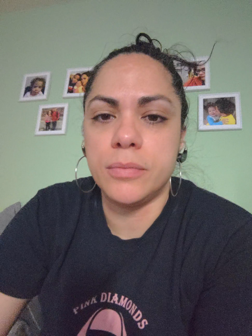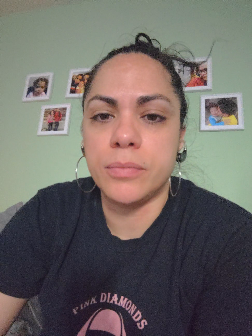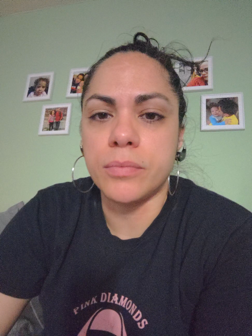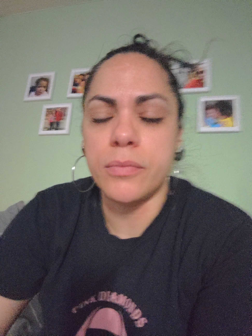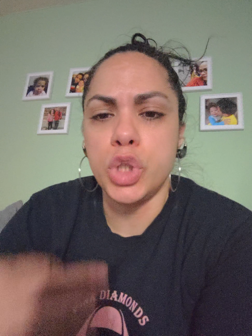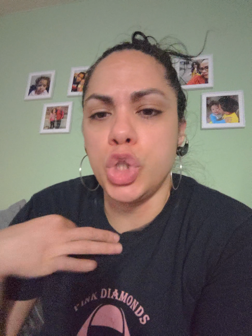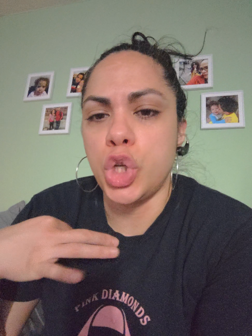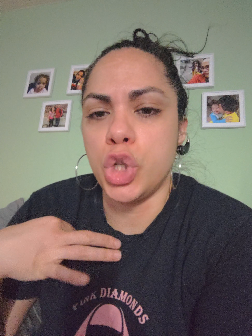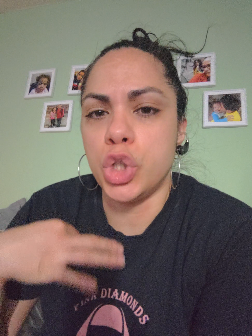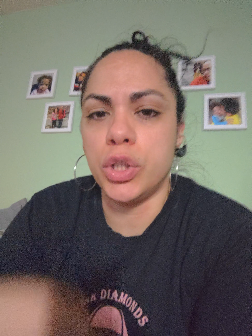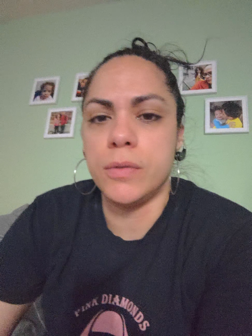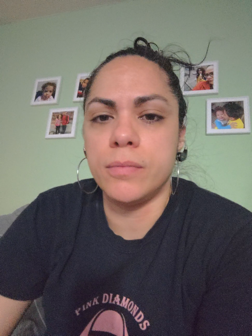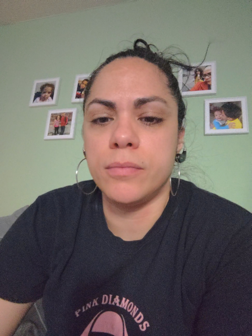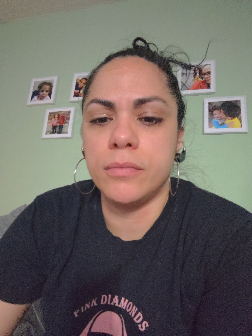shirt